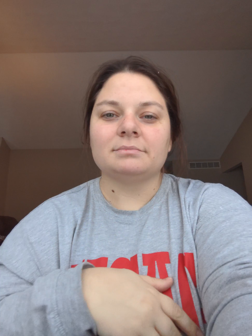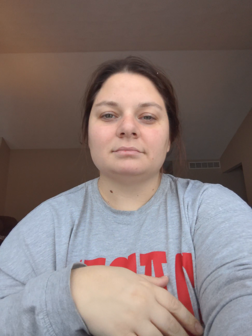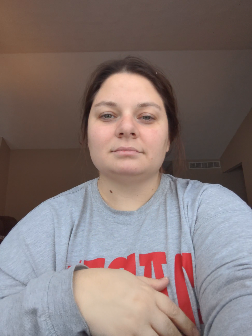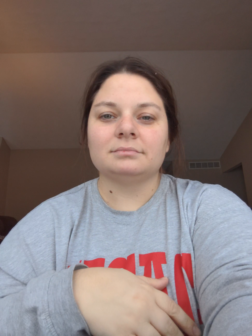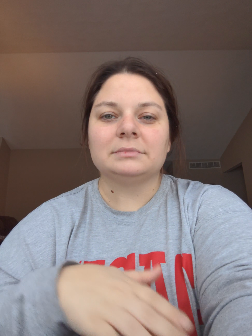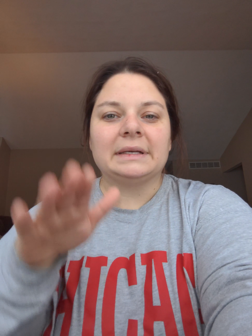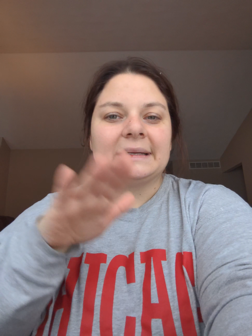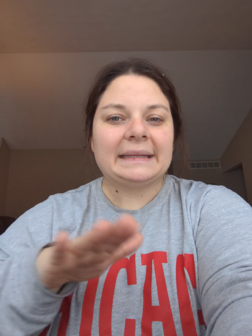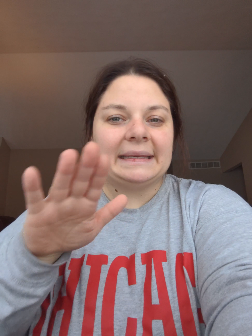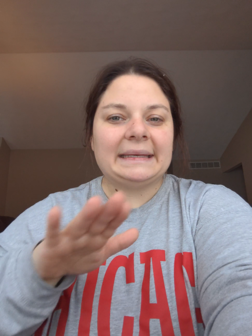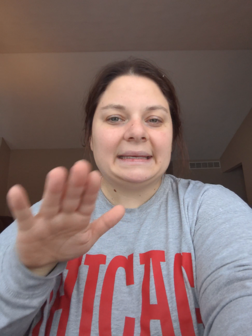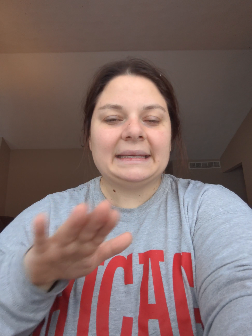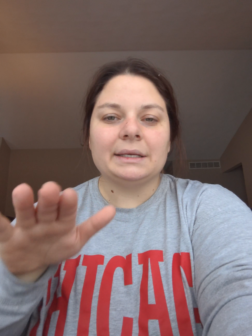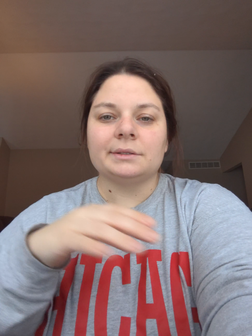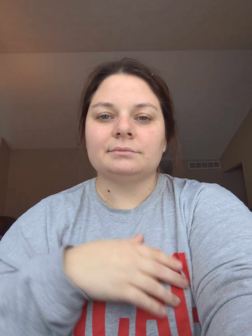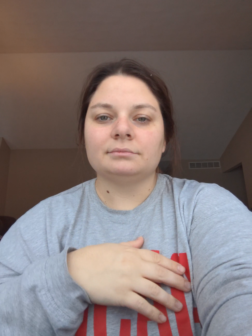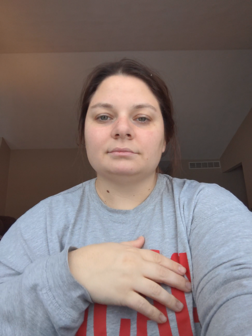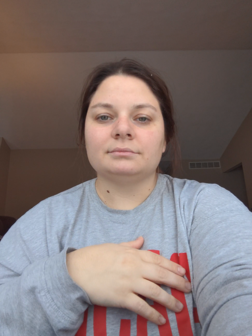clean